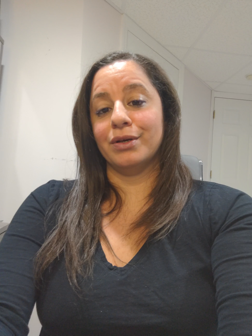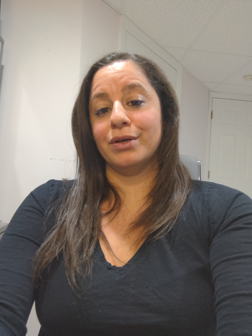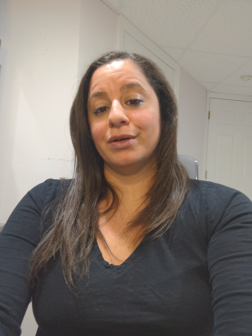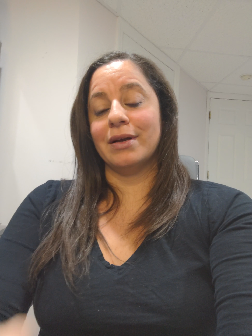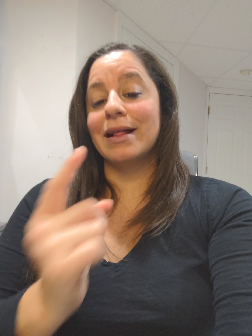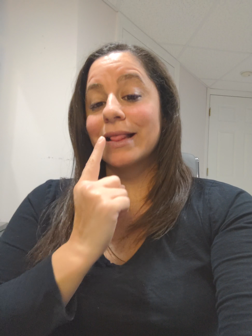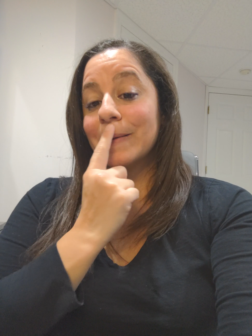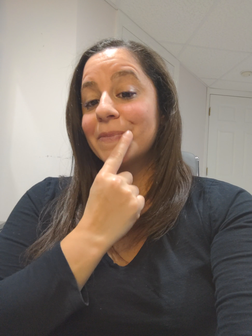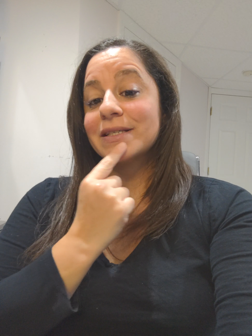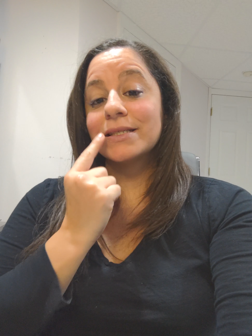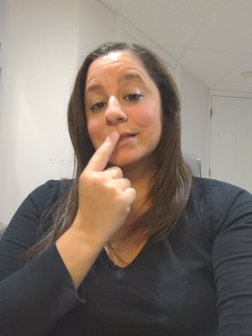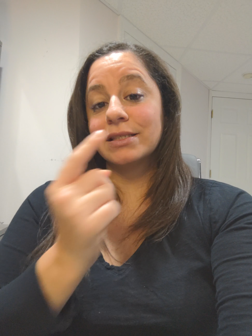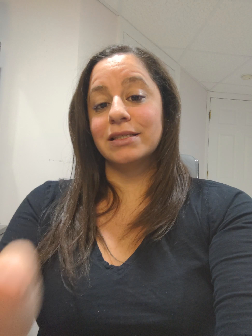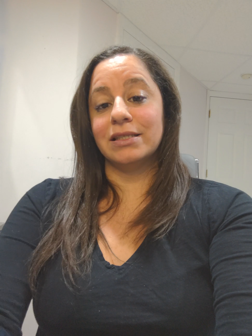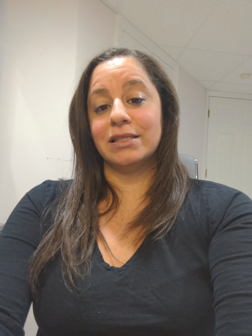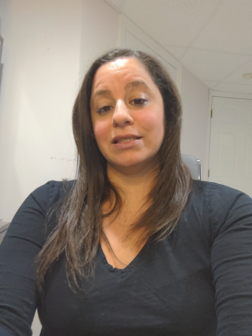lips